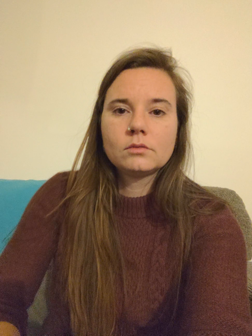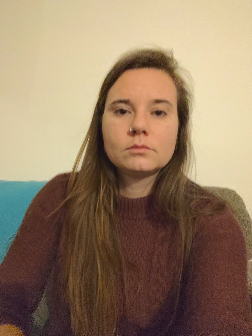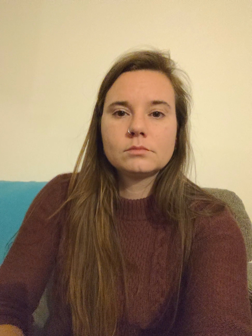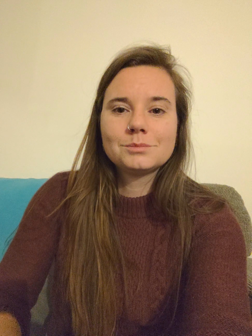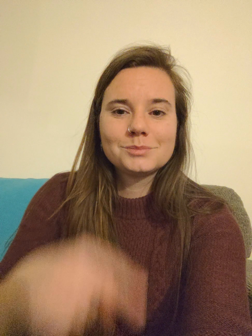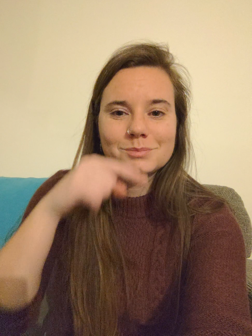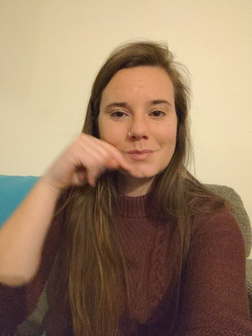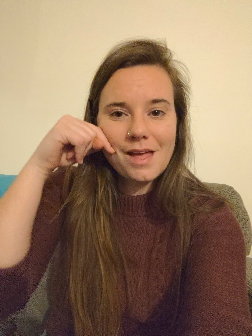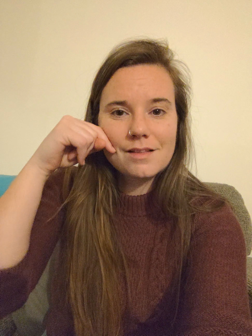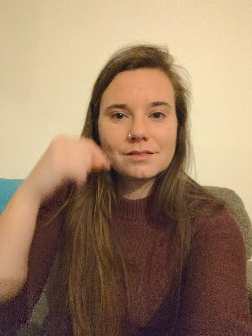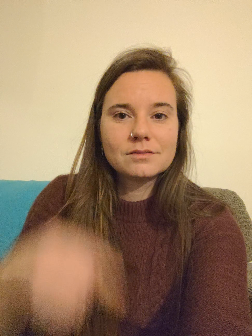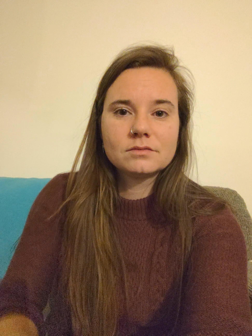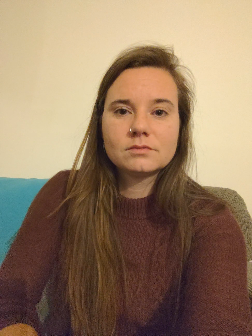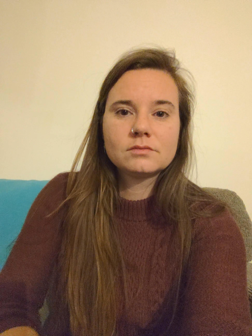smile